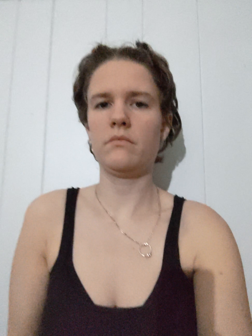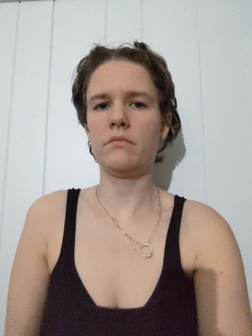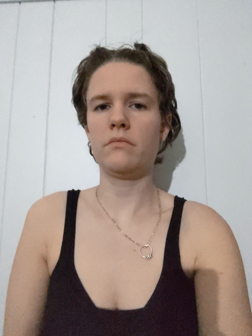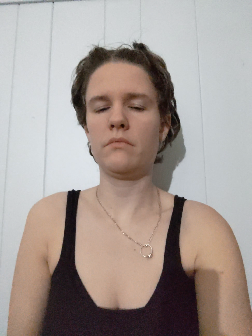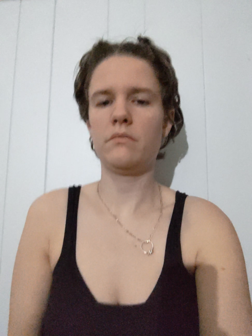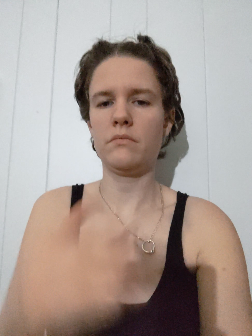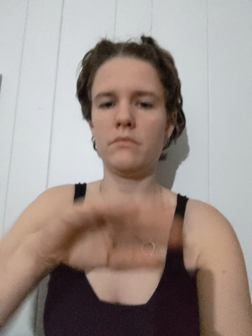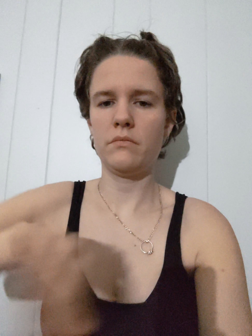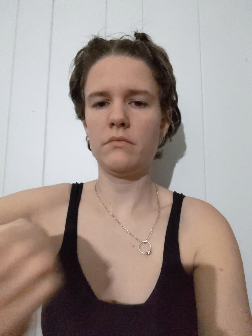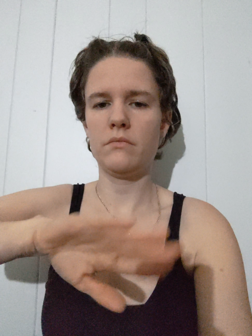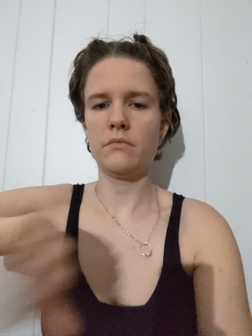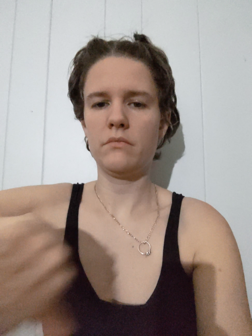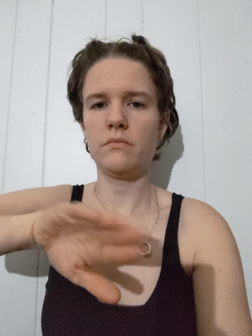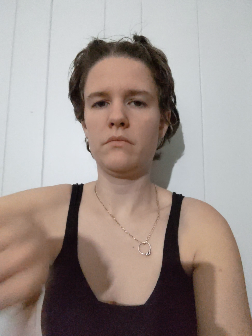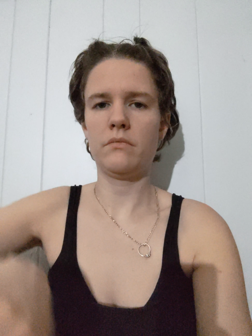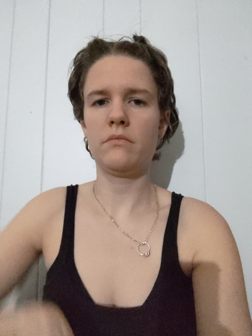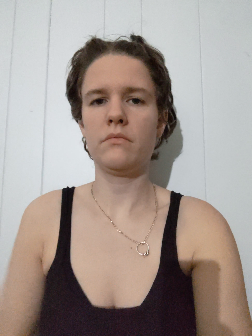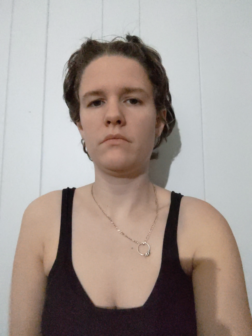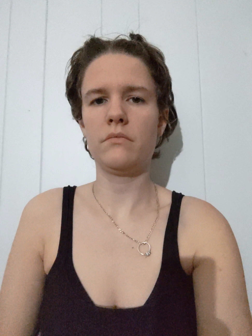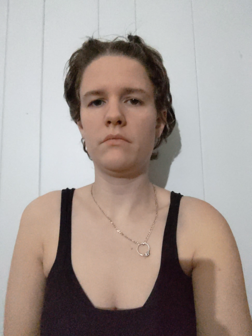pool